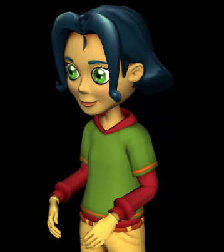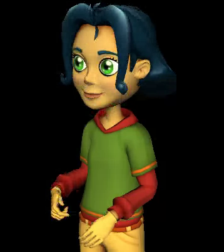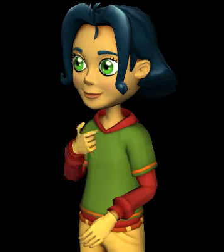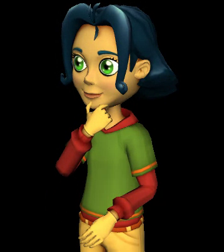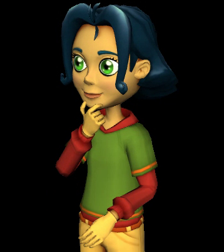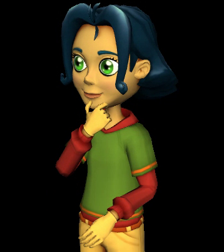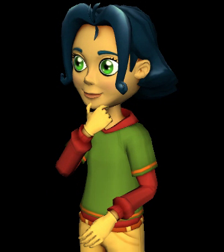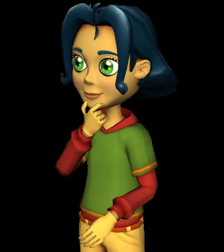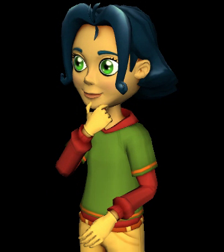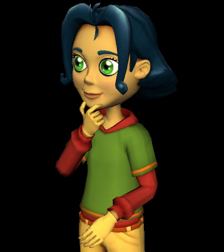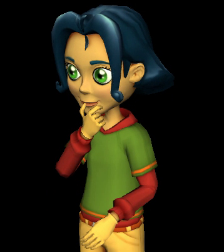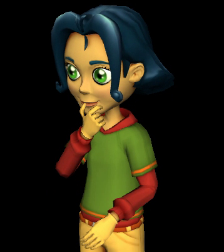إنجليترا